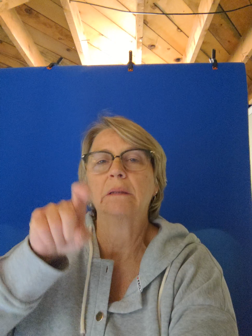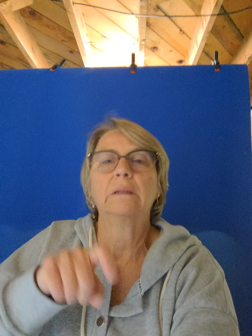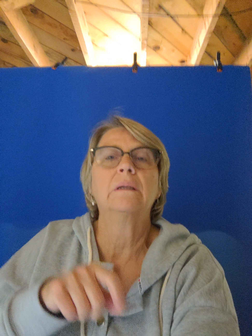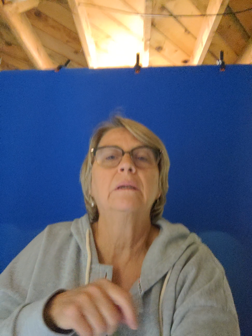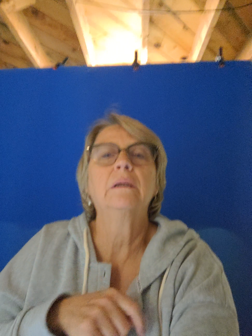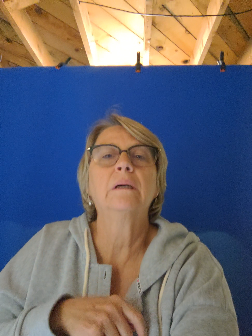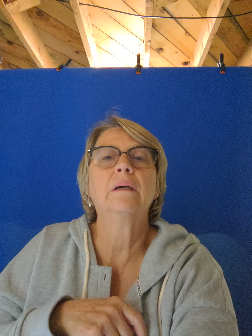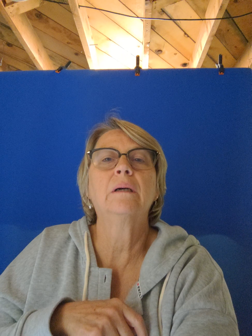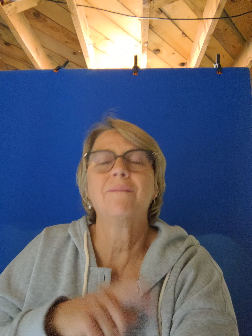closet